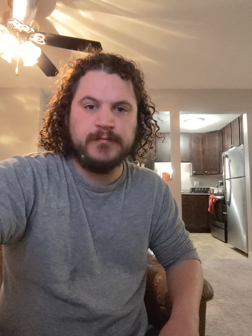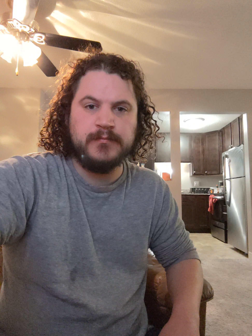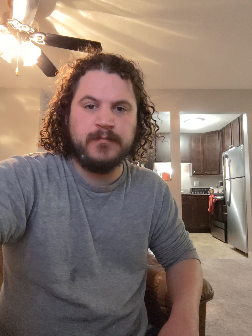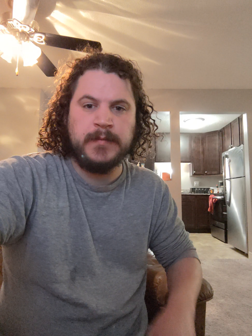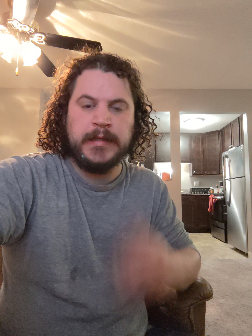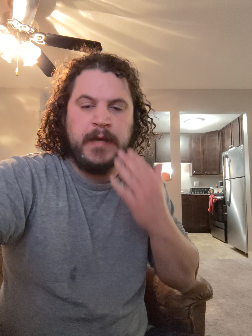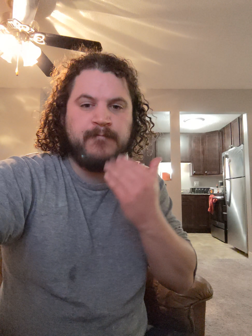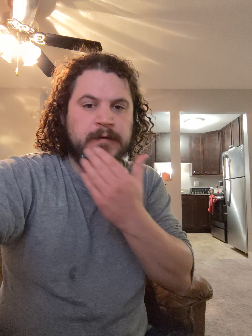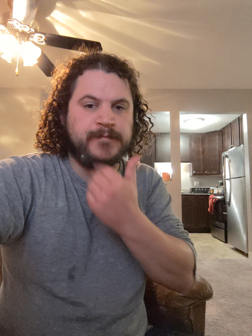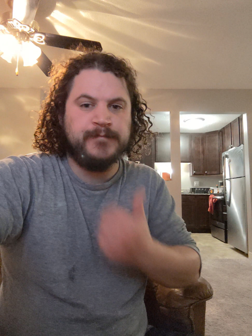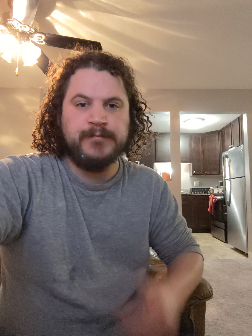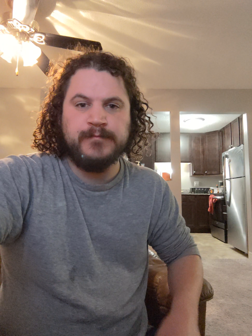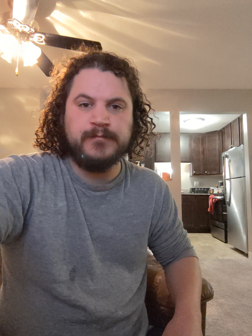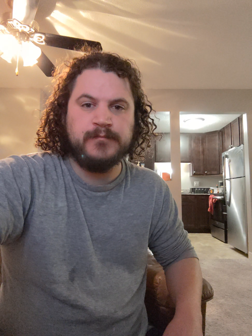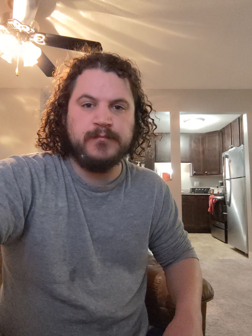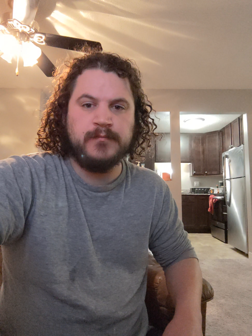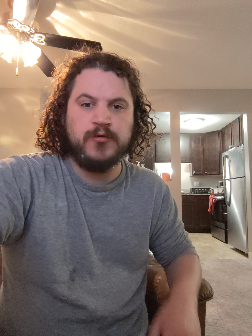napkin